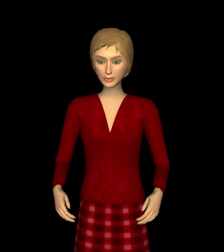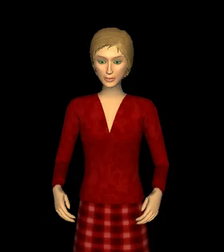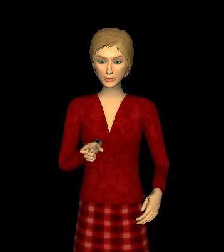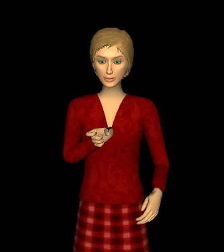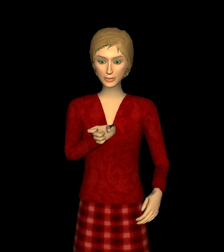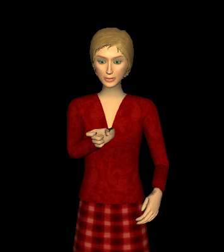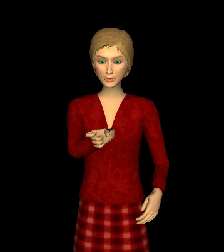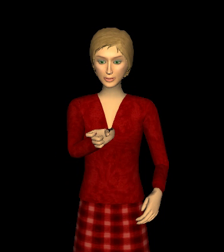كلمة